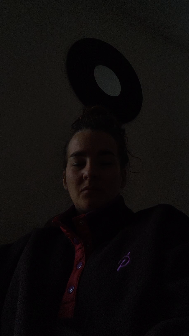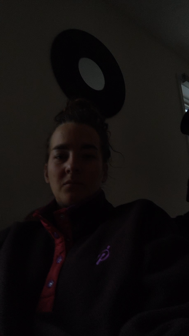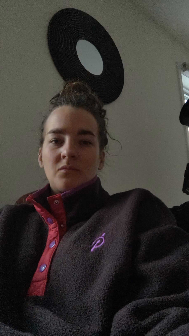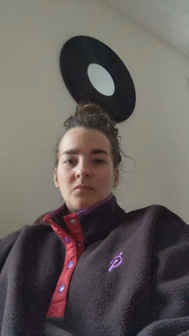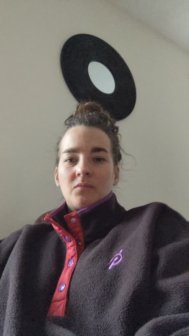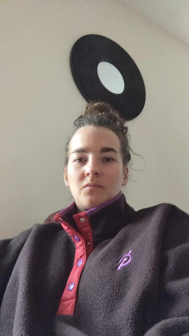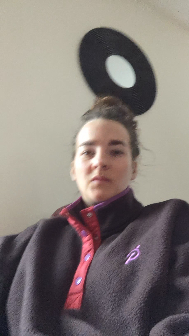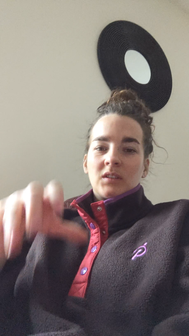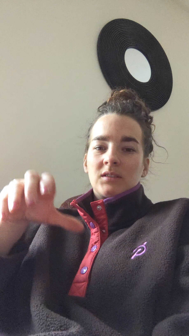does